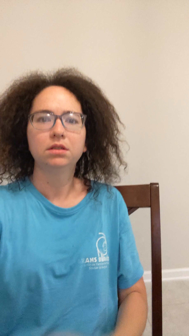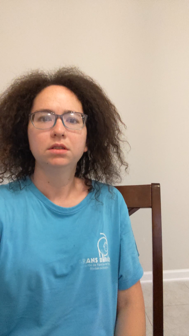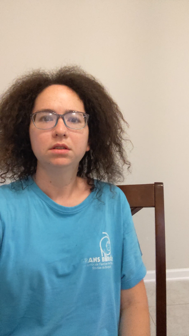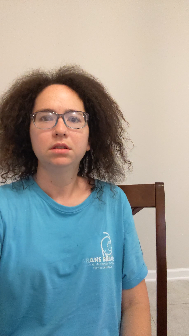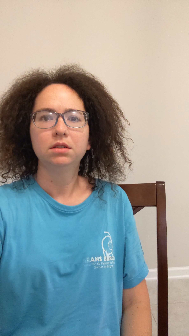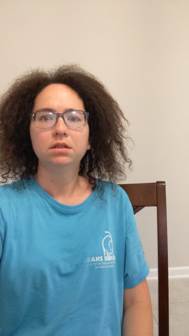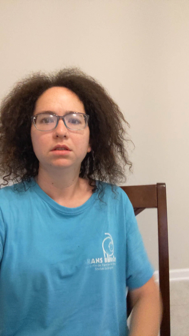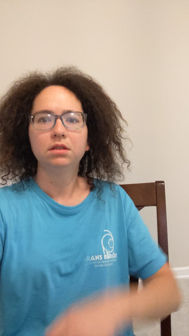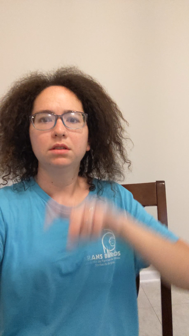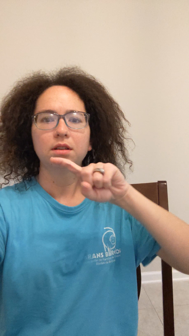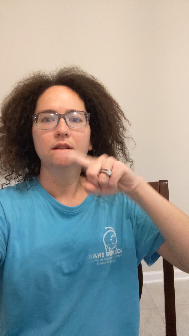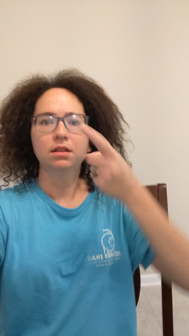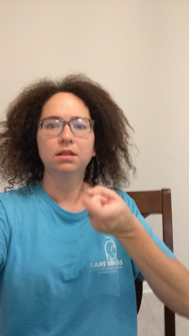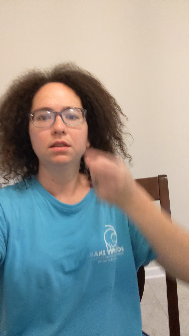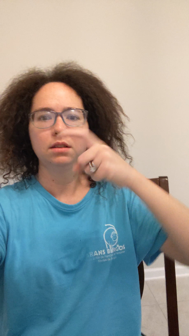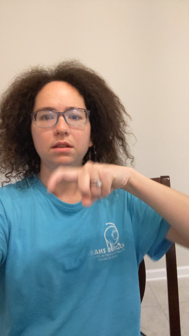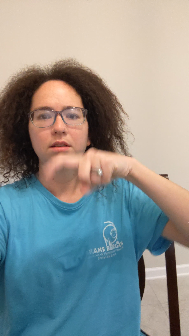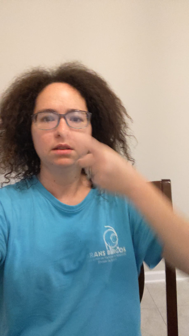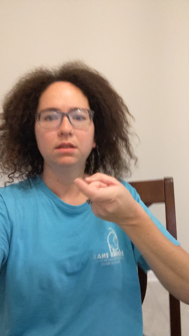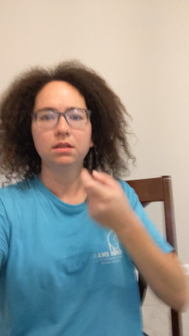friend